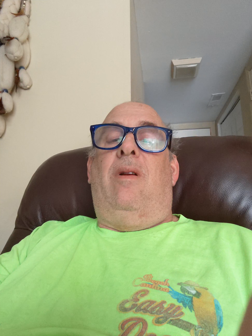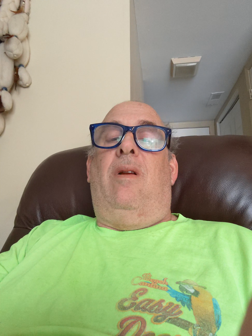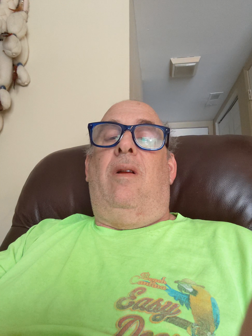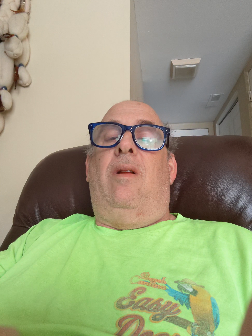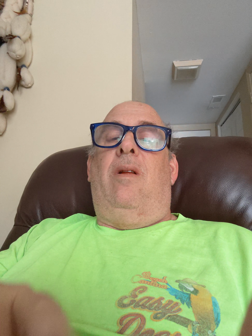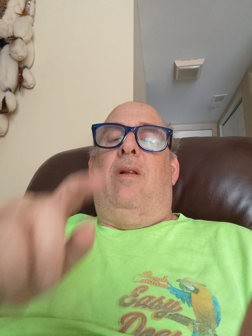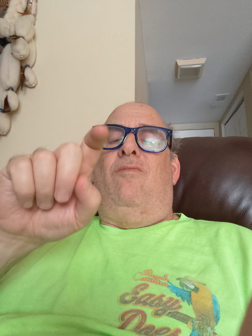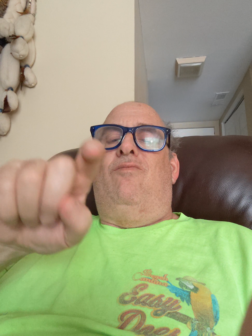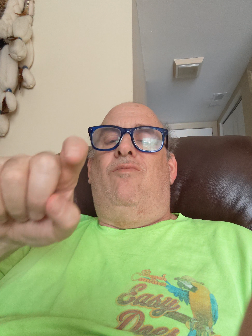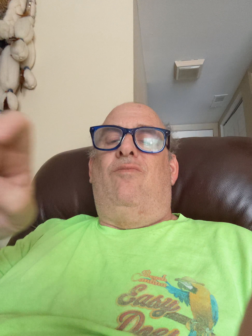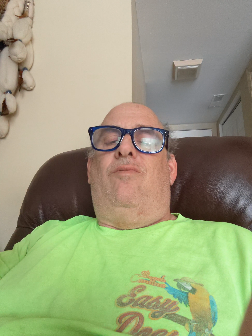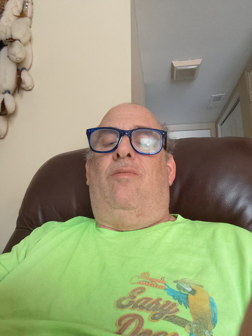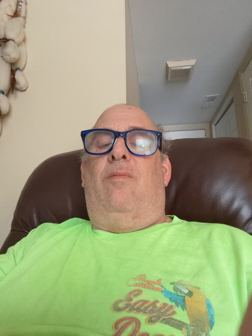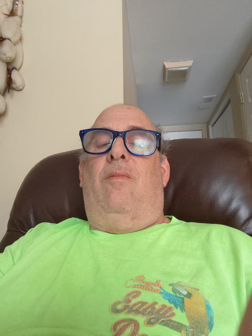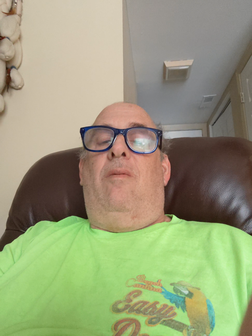closet